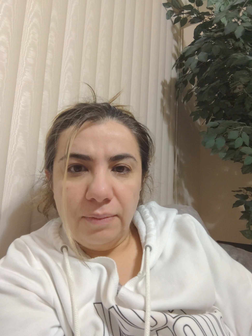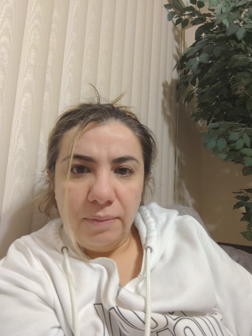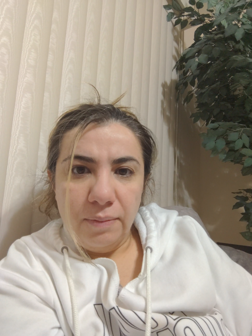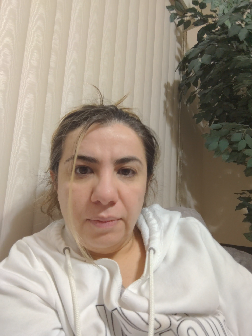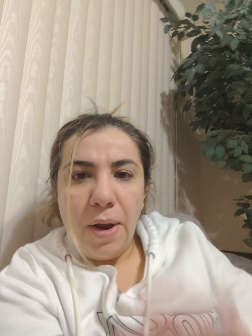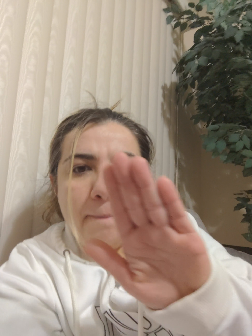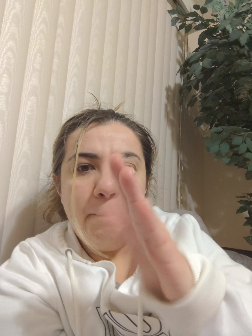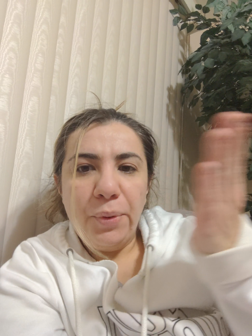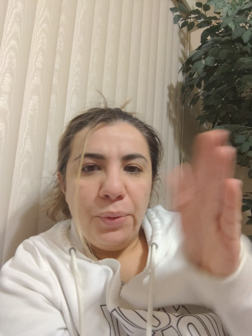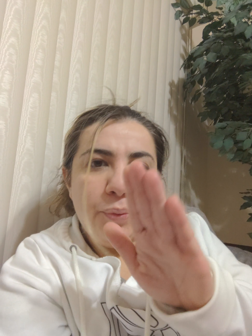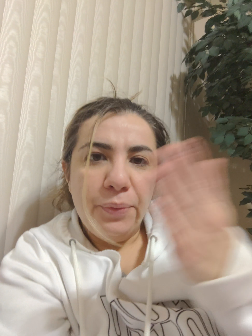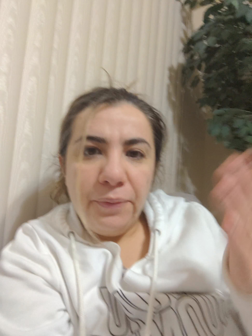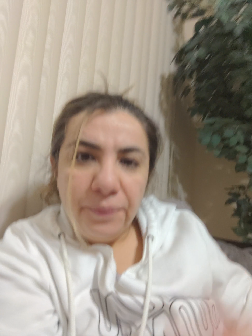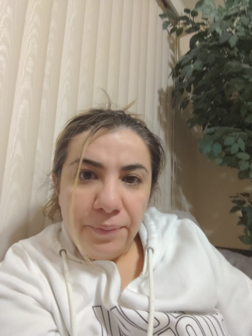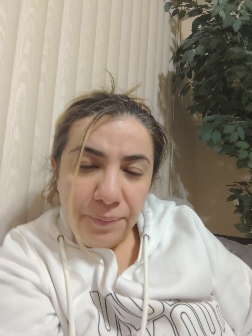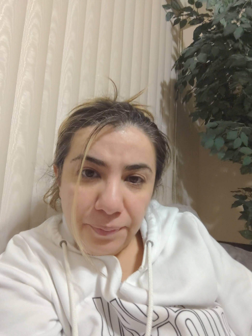book